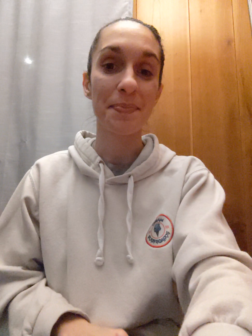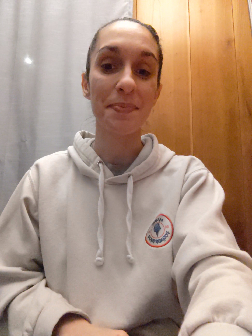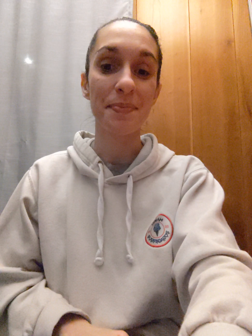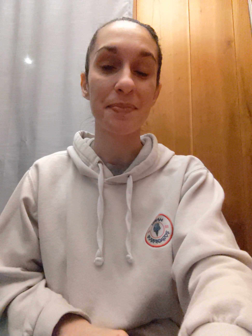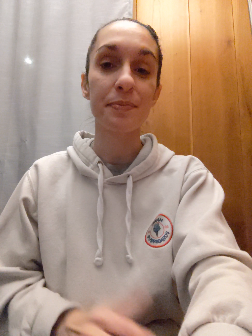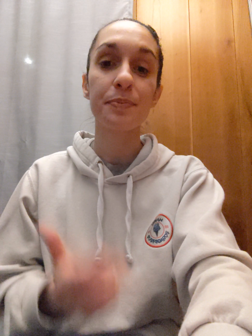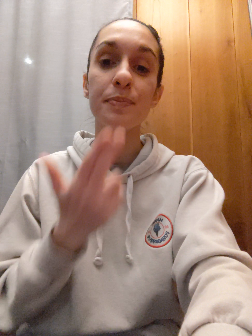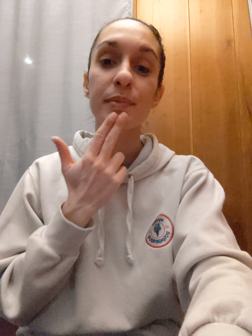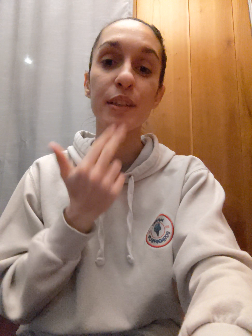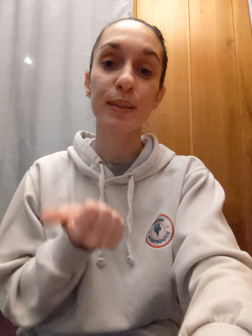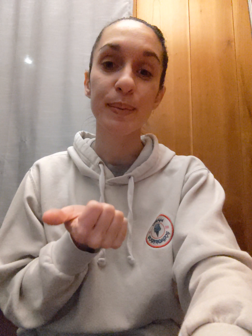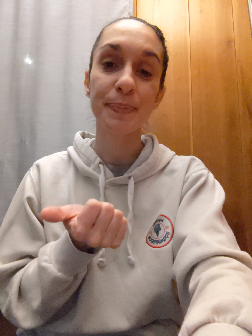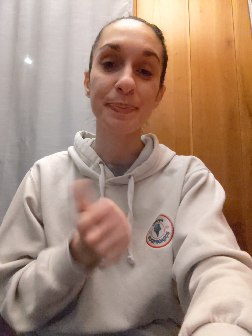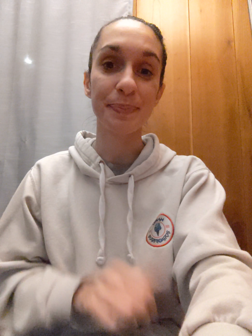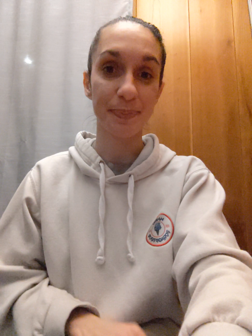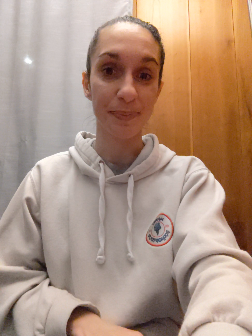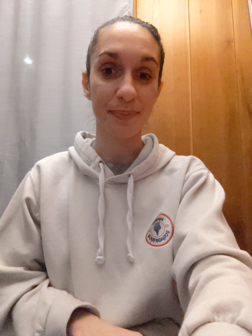cute